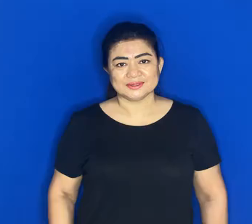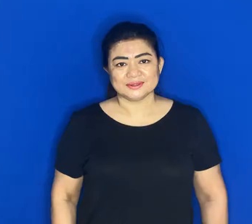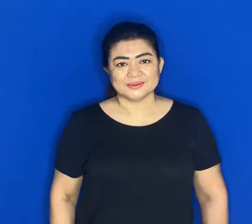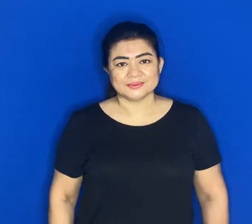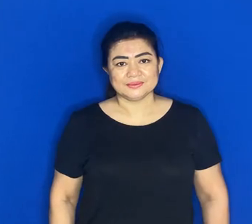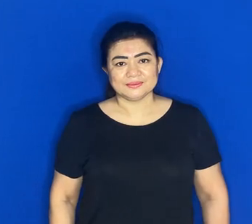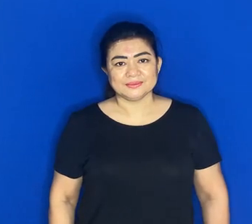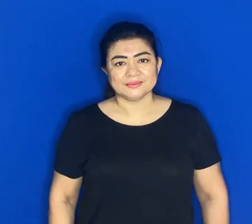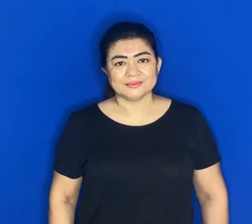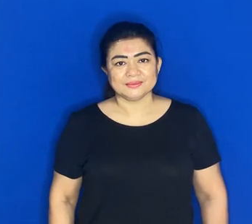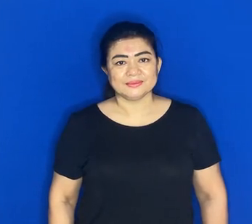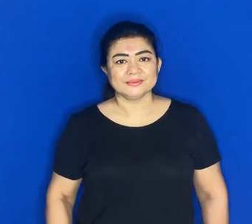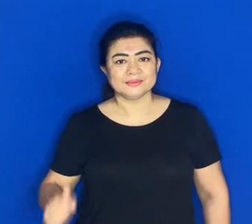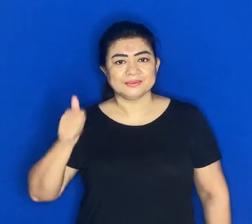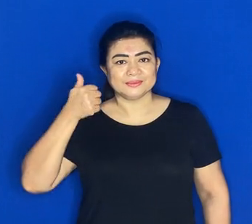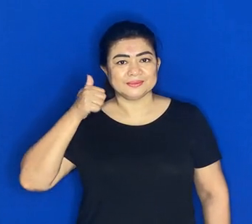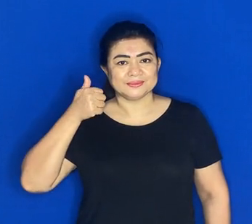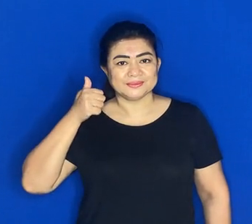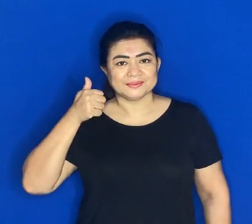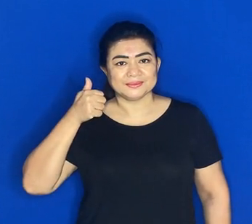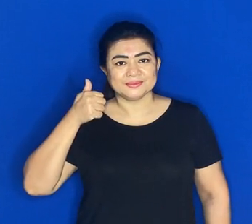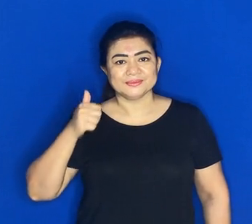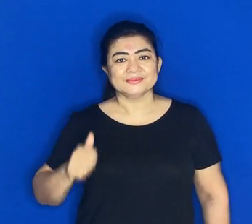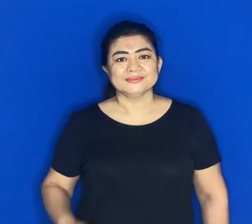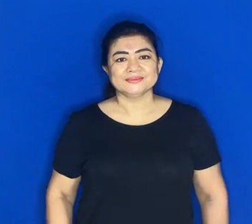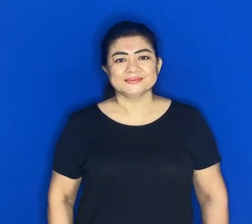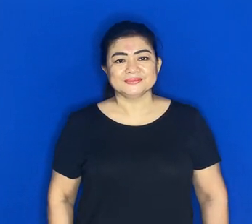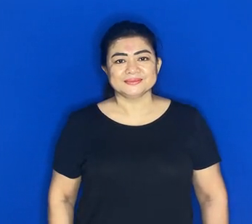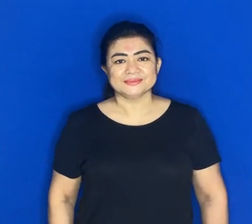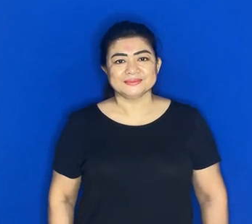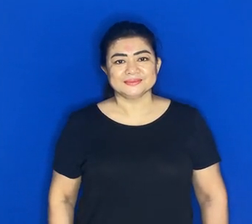auntie